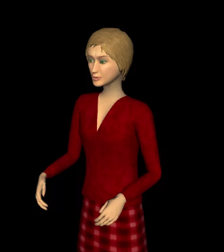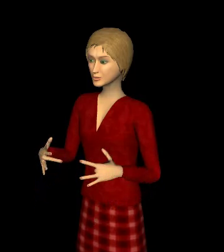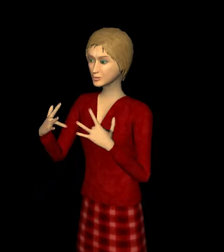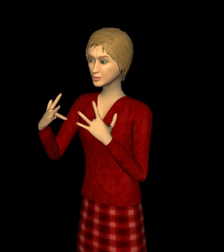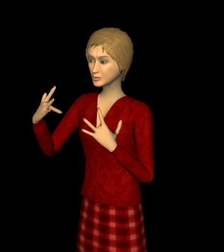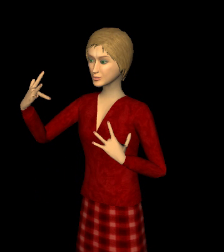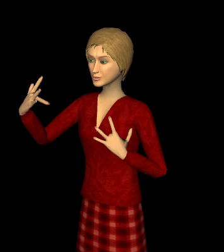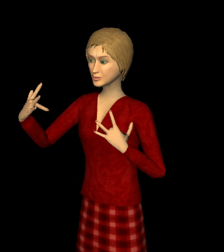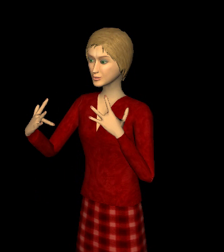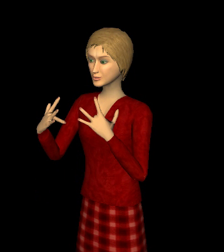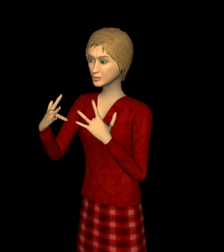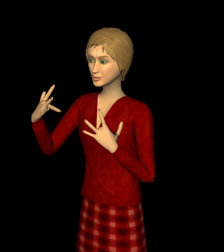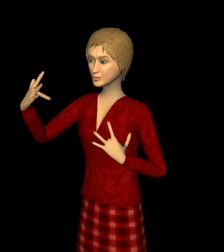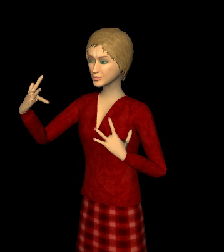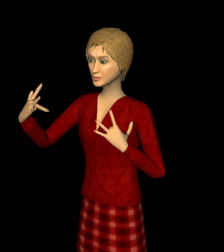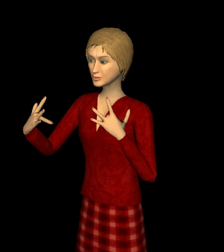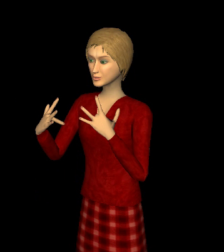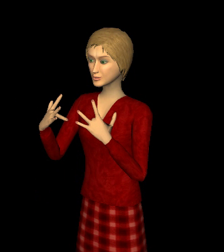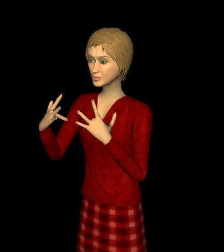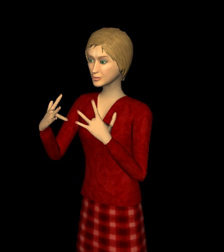مسرح